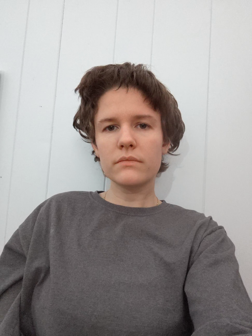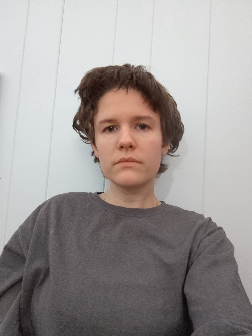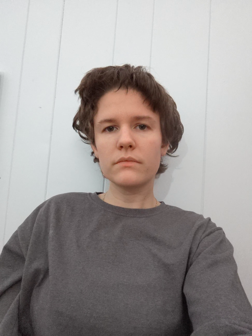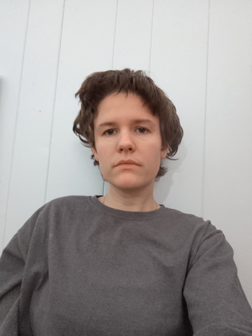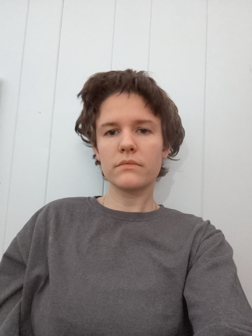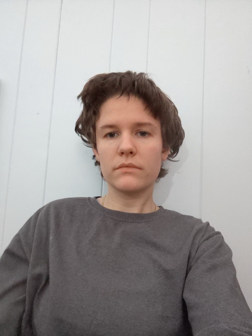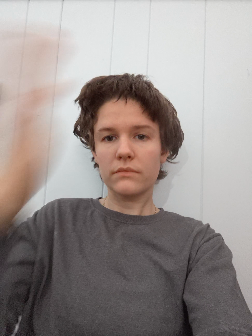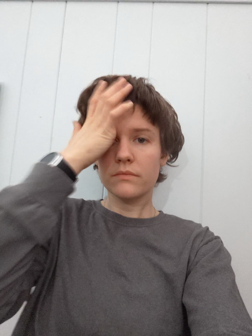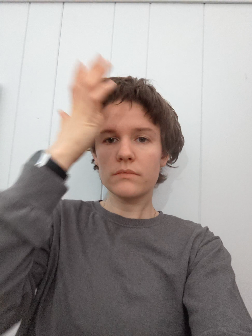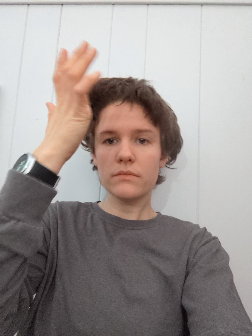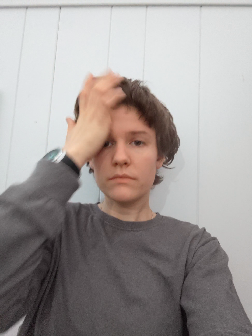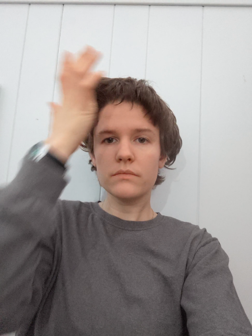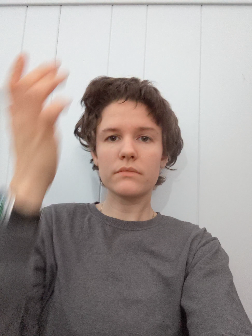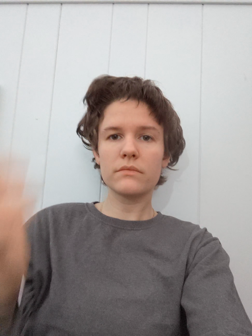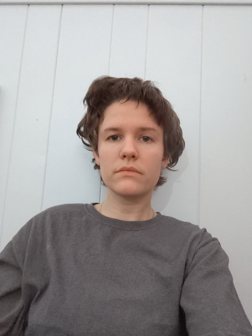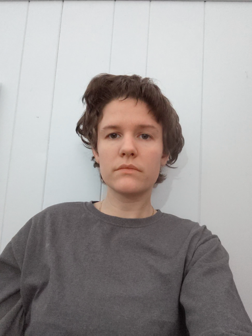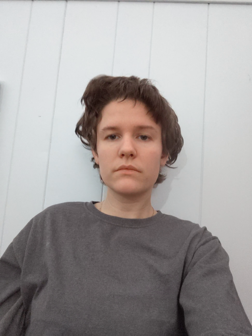garbage